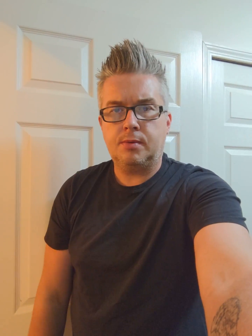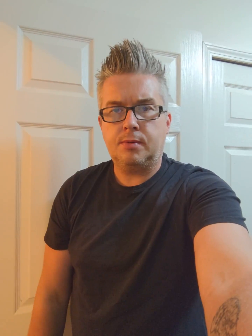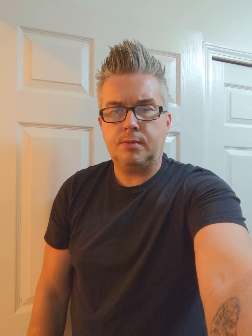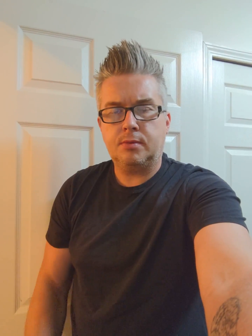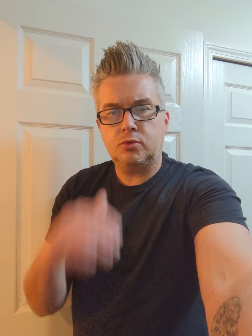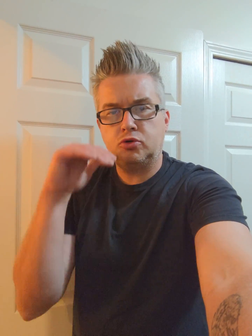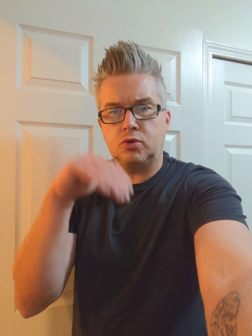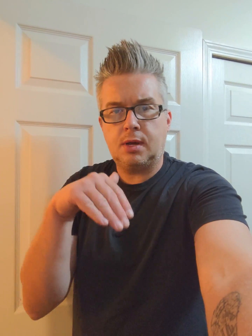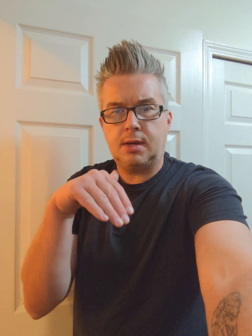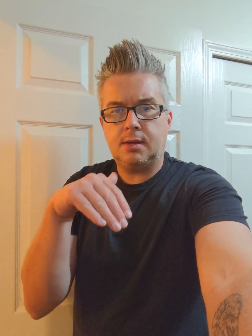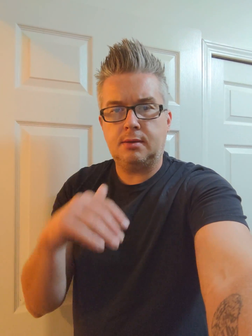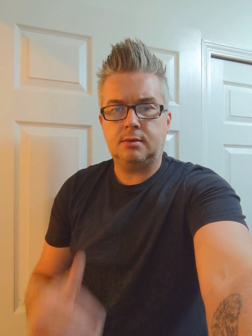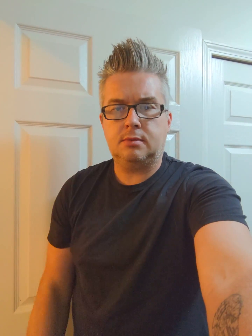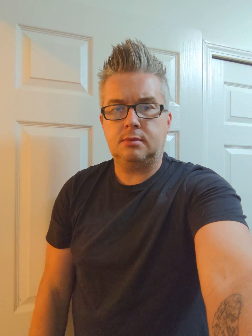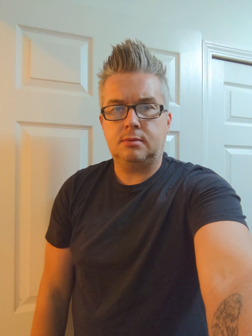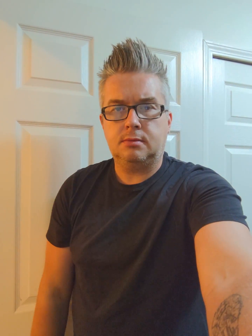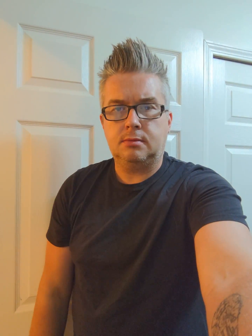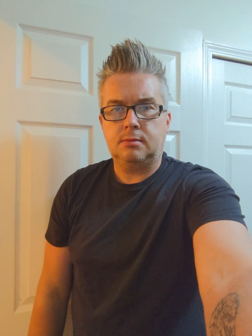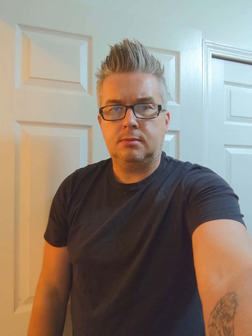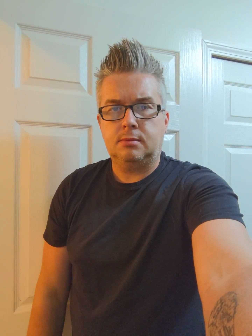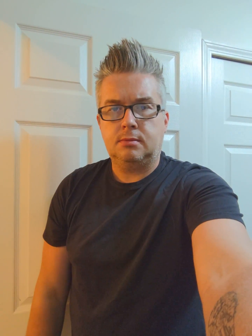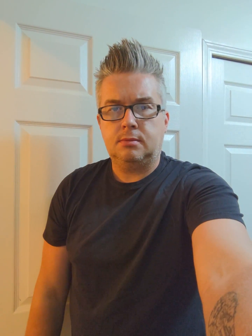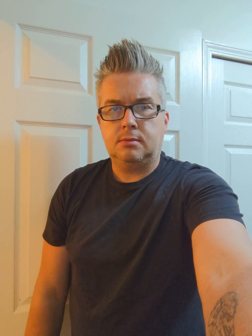night night